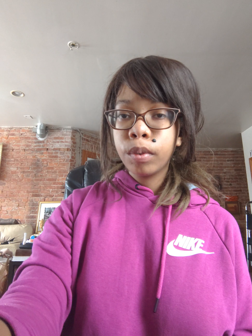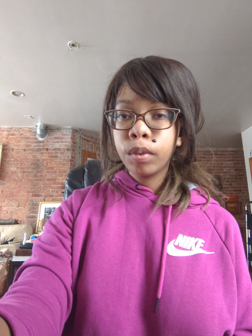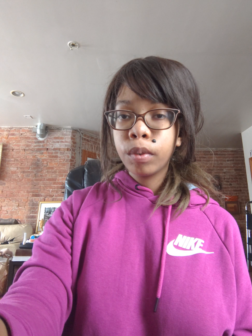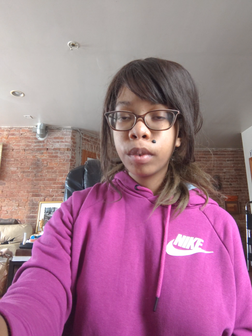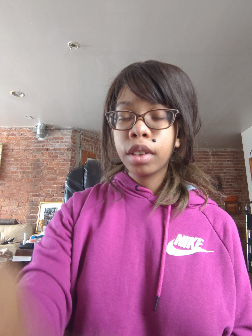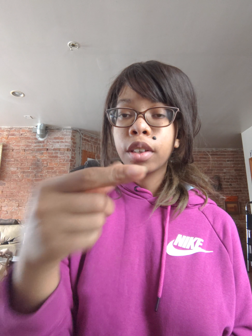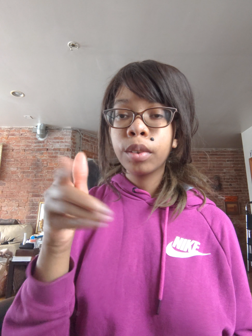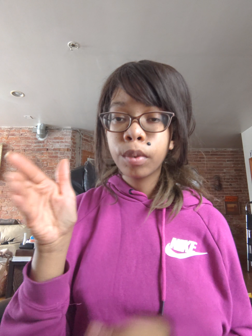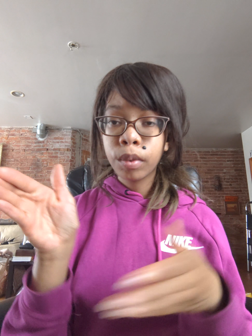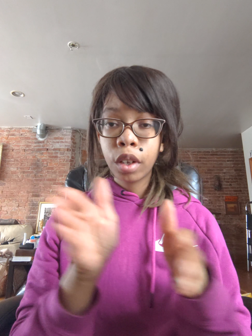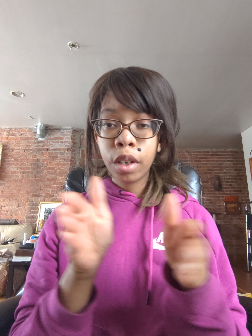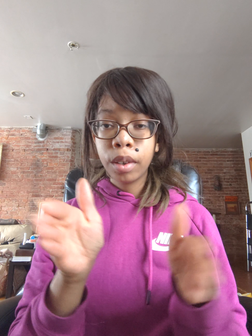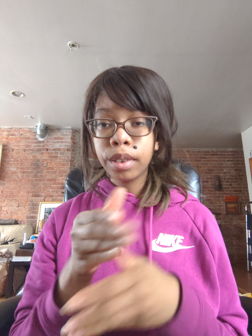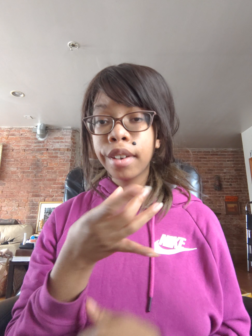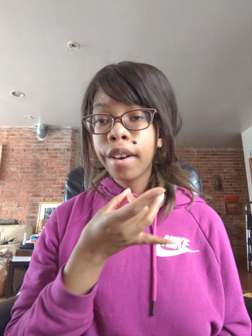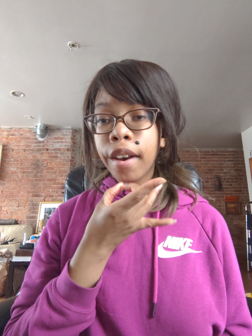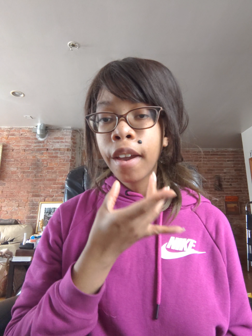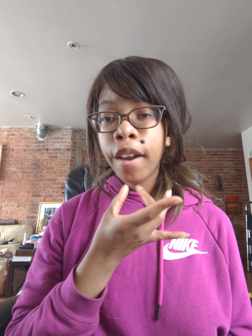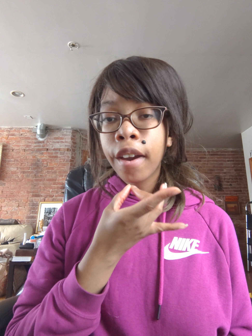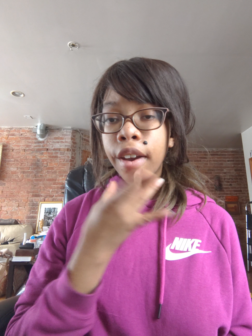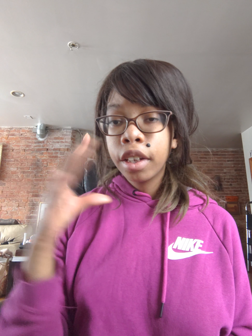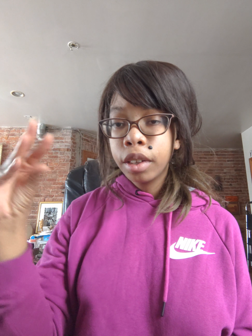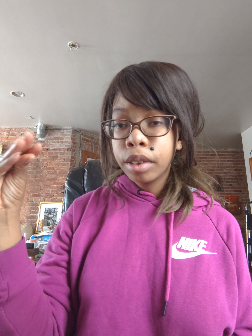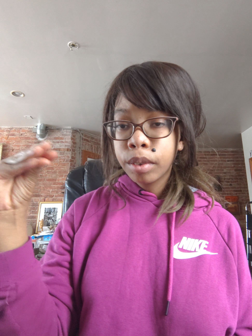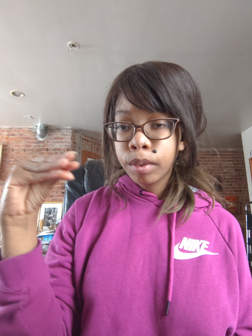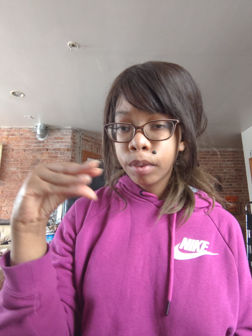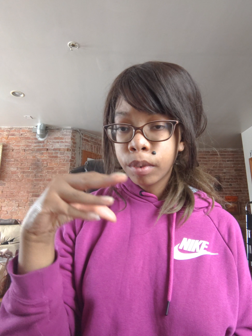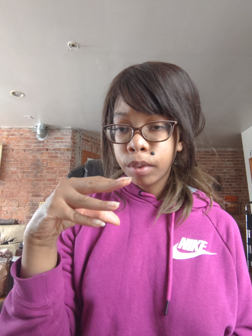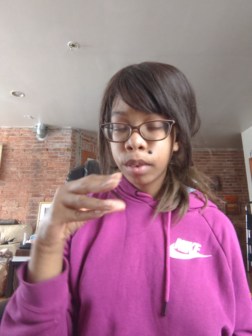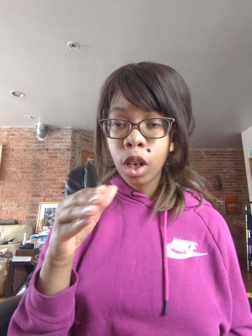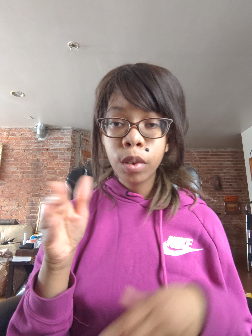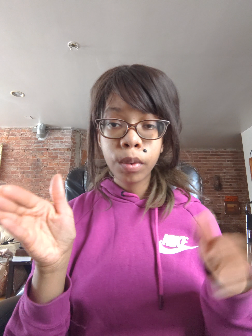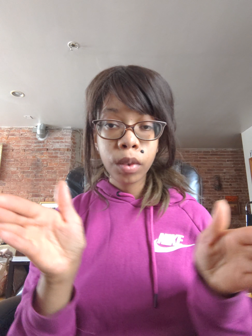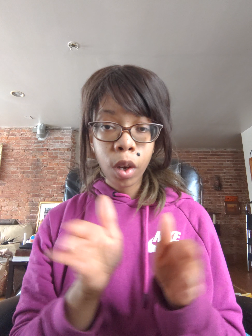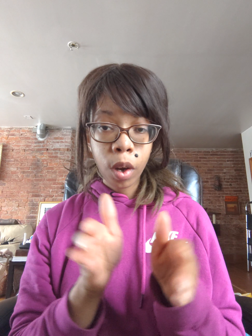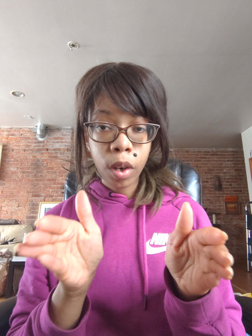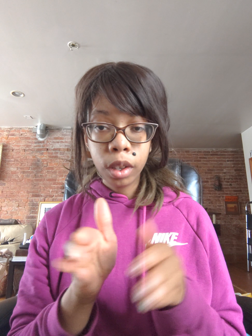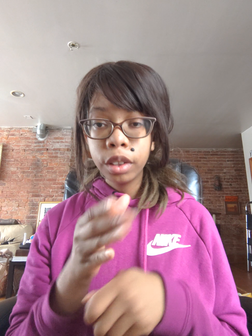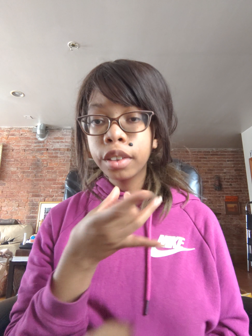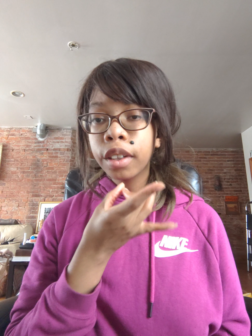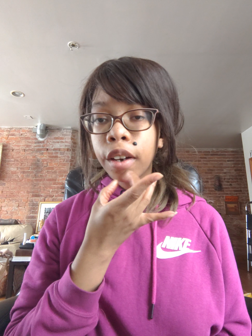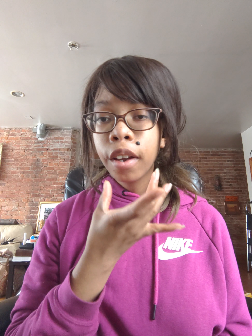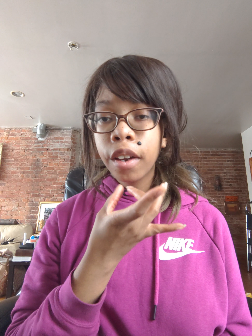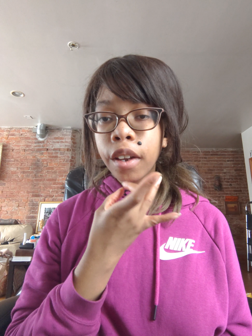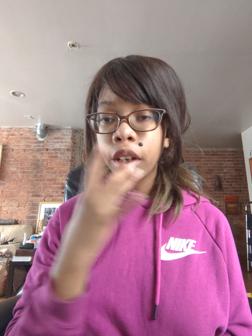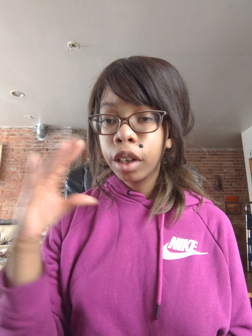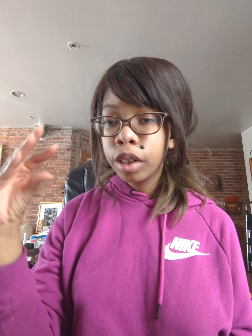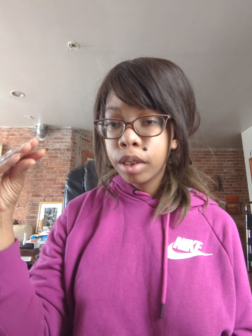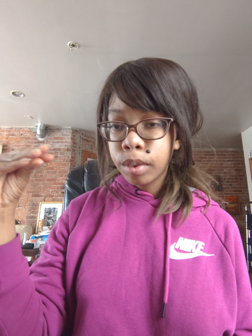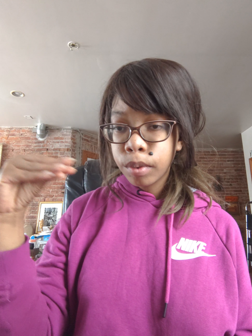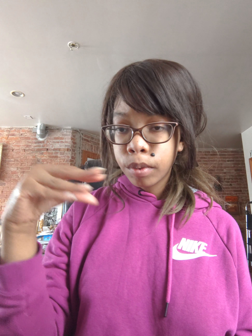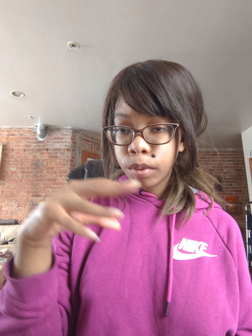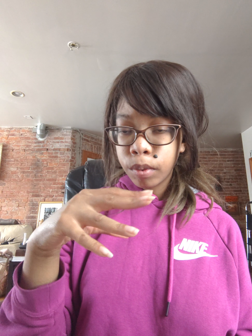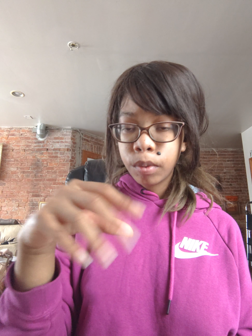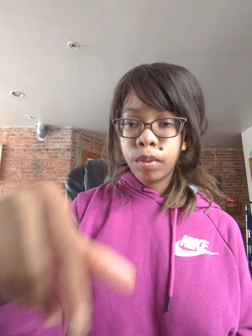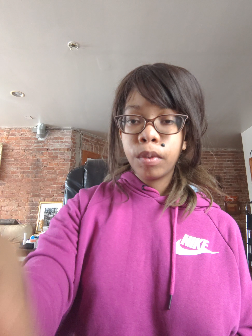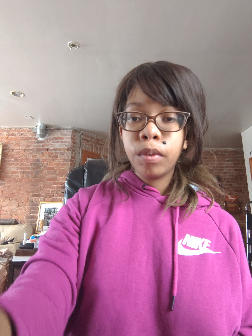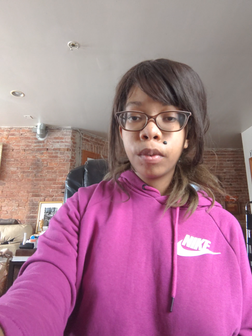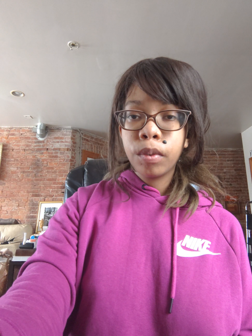lamp